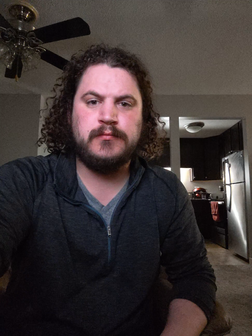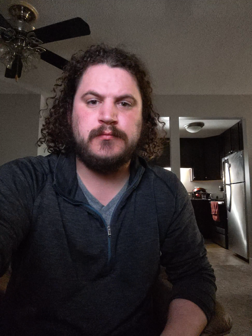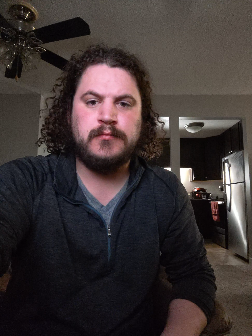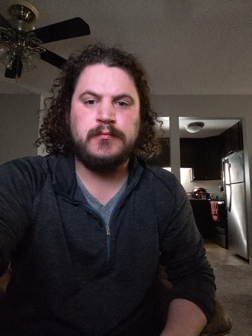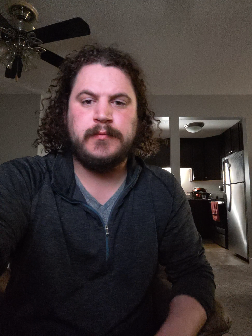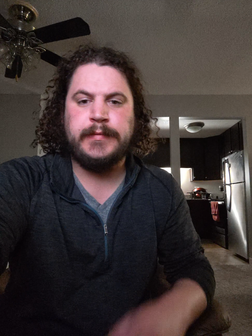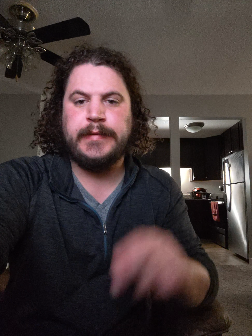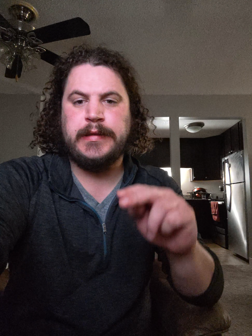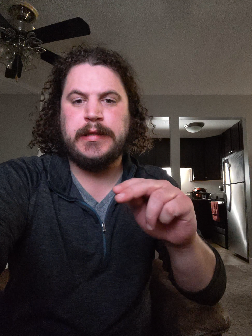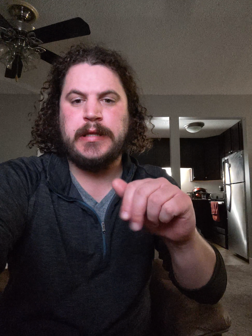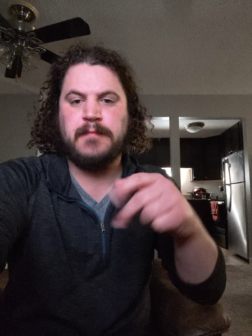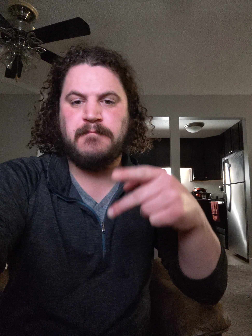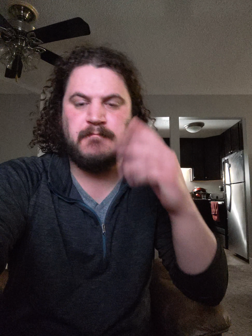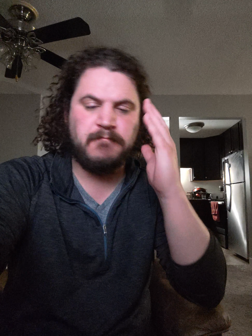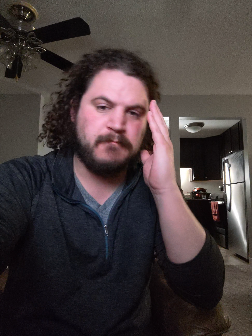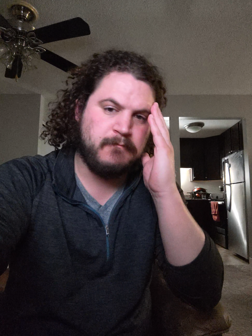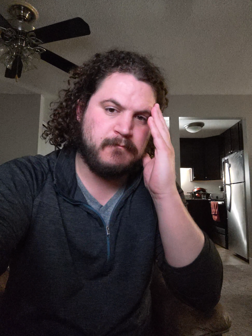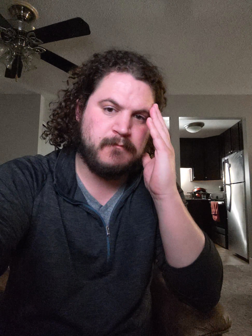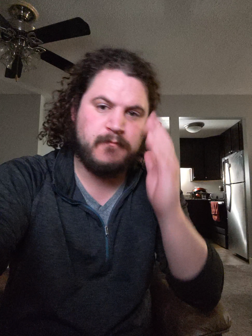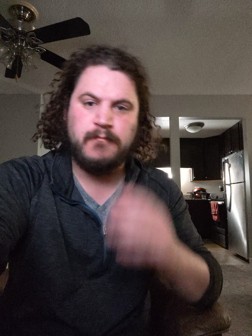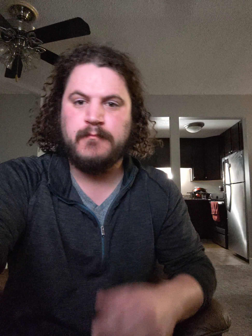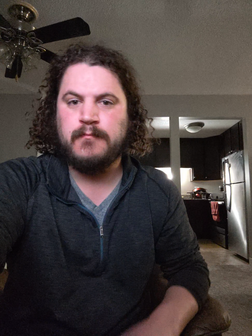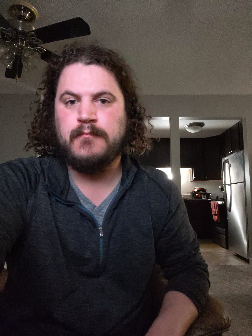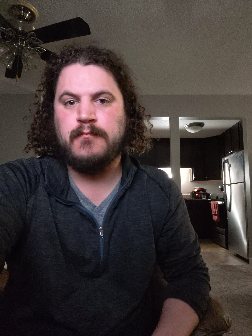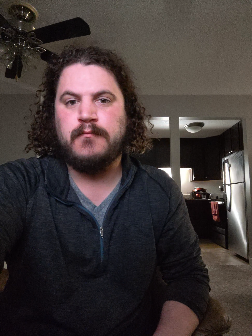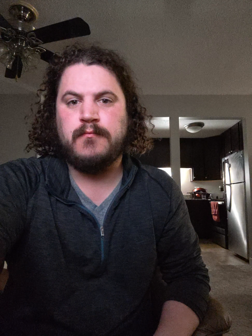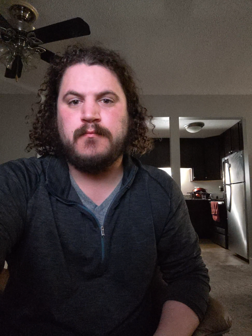nap